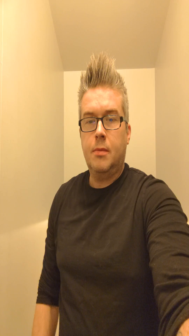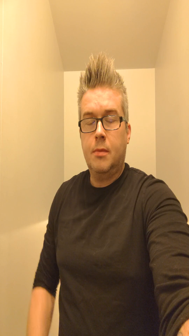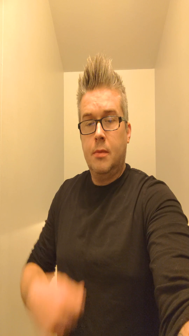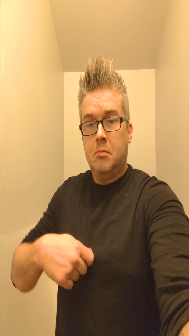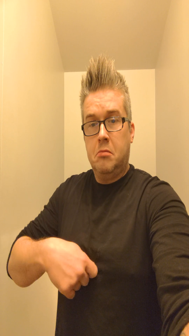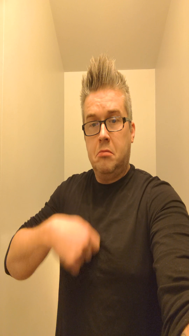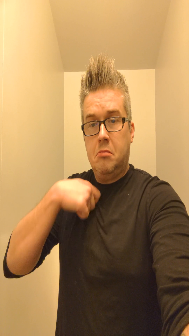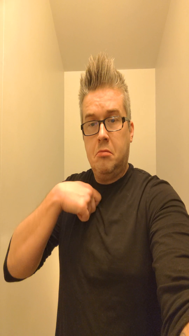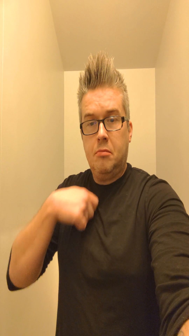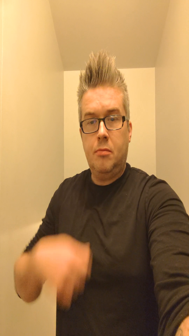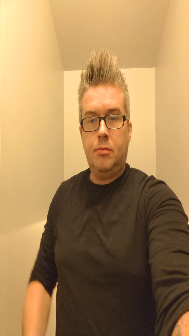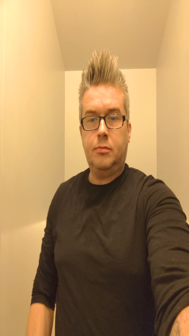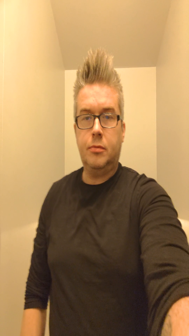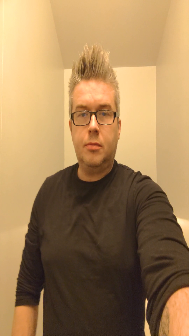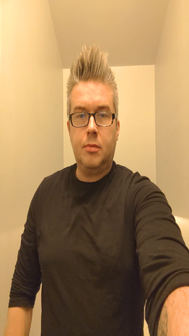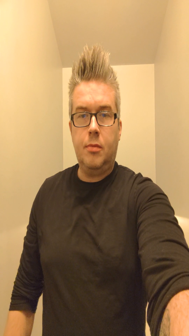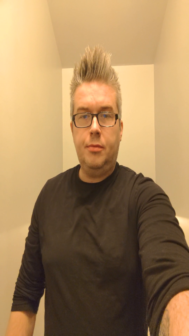zipper